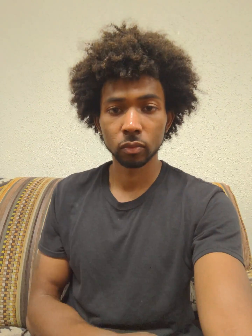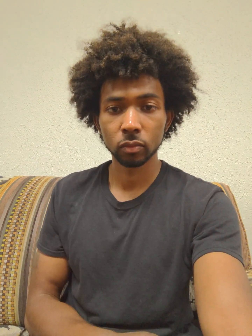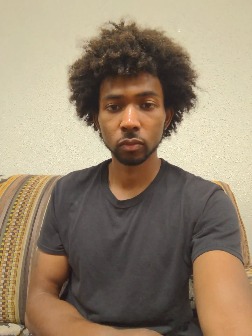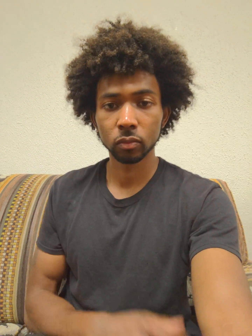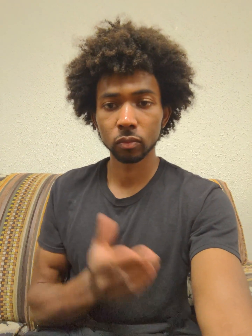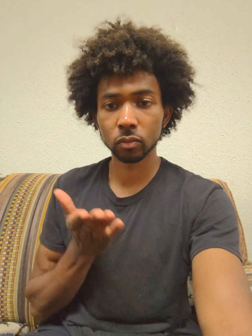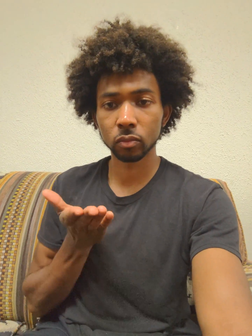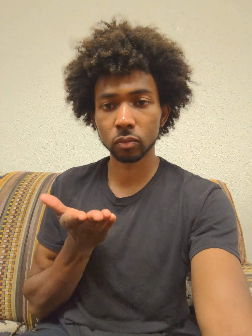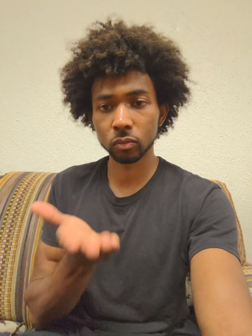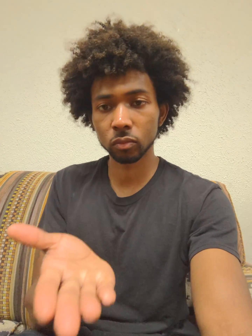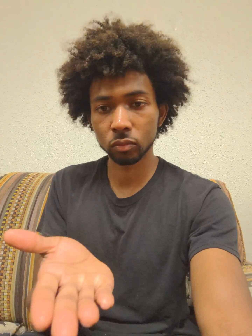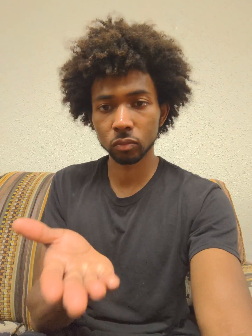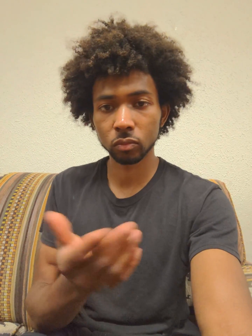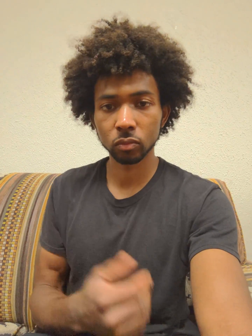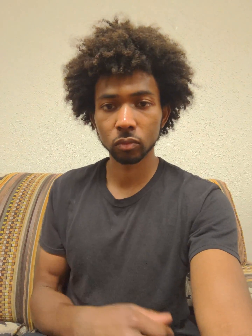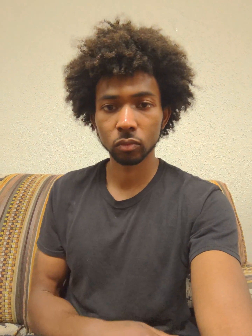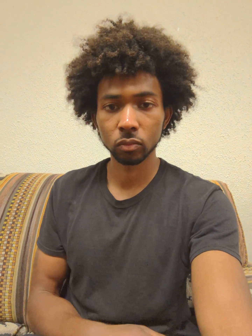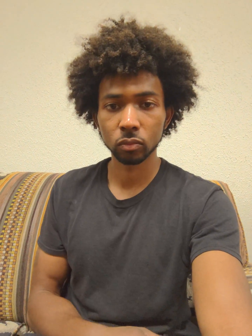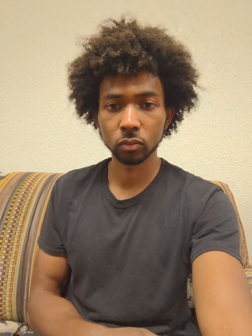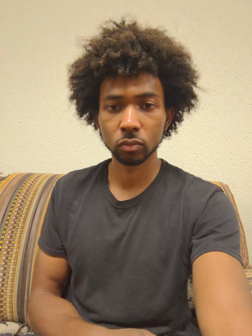oven